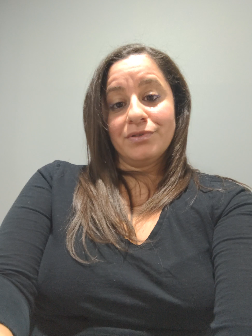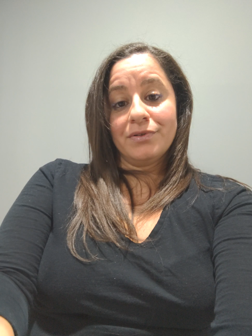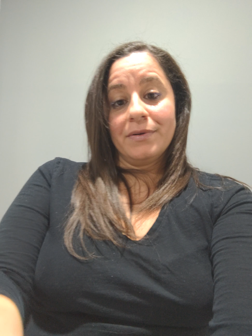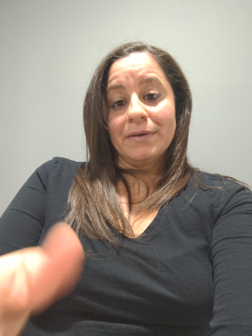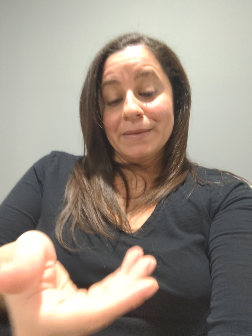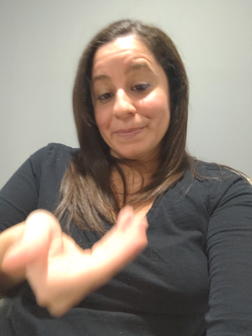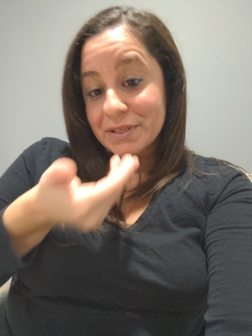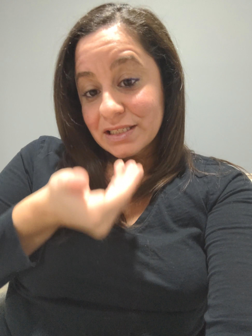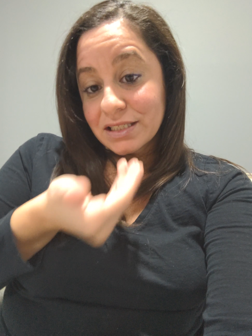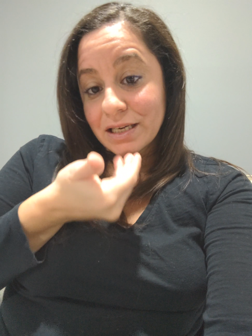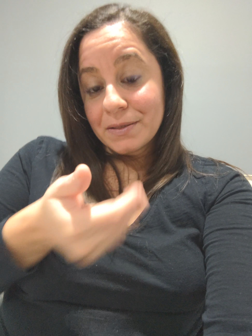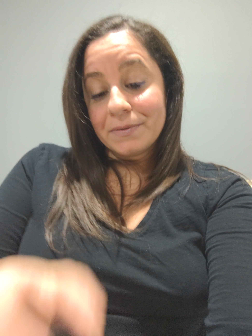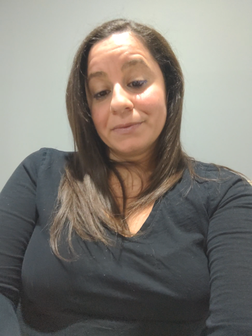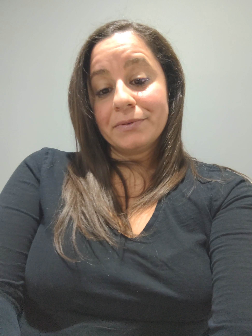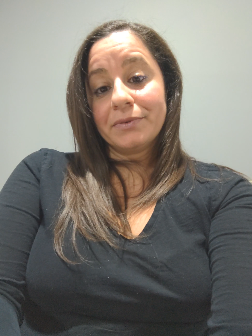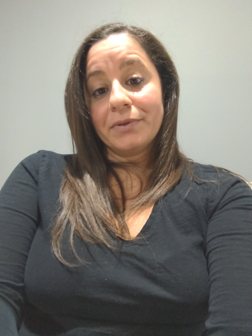pizza